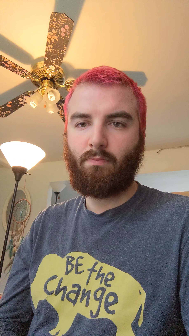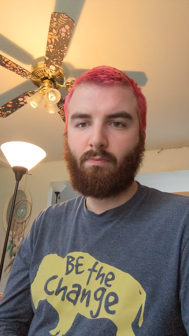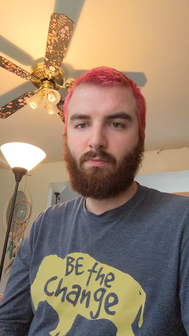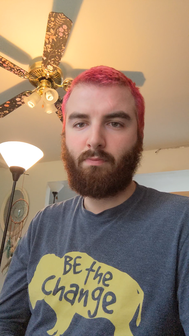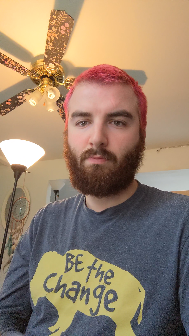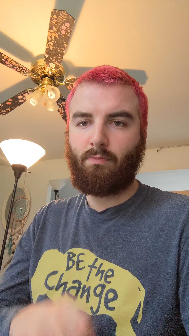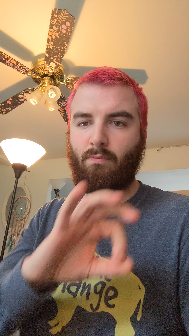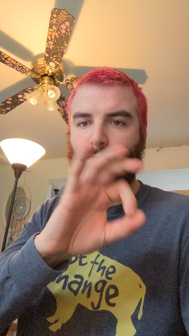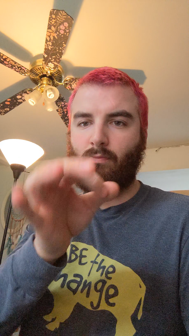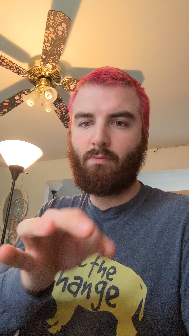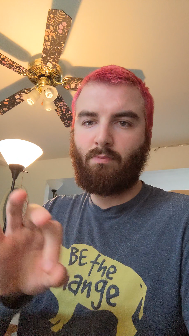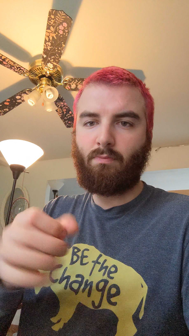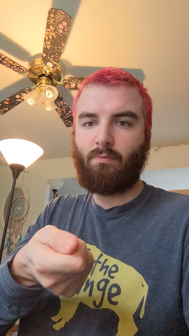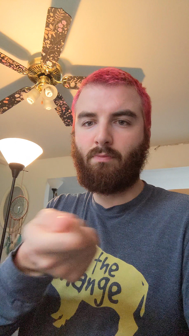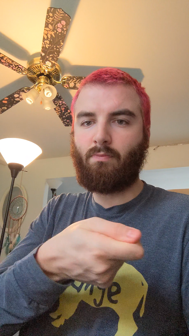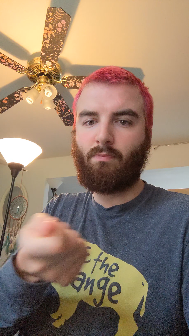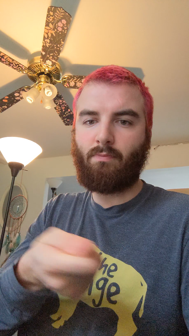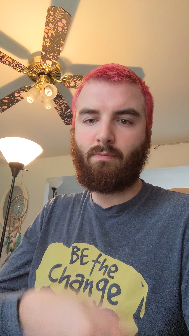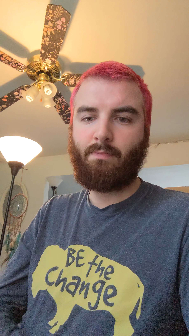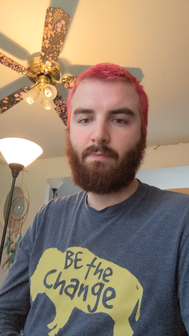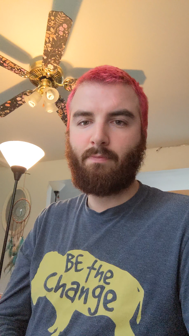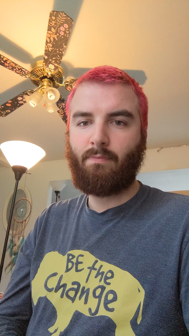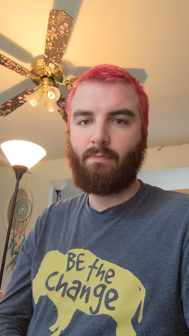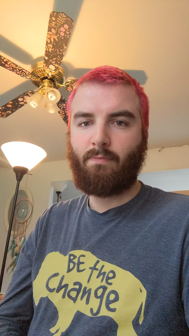hose